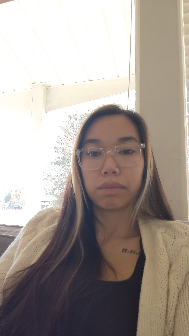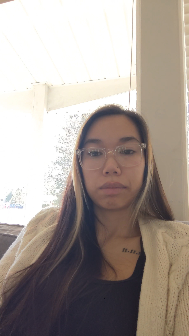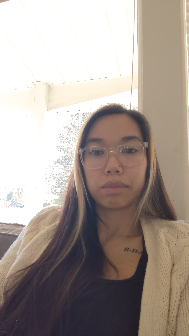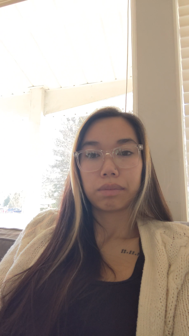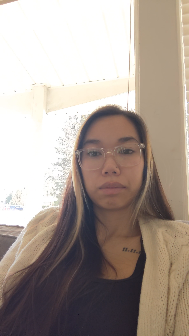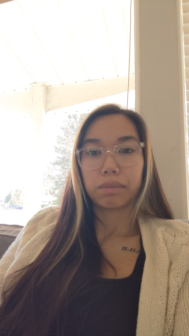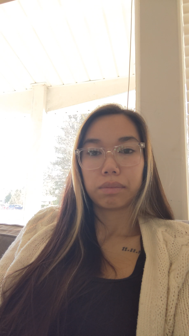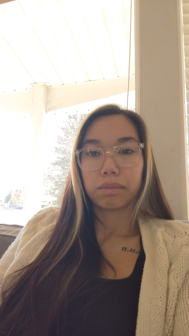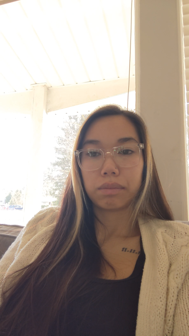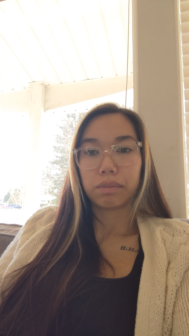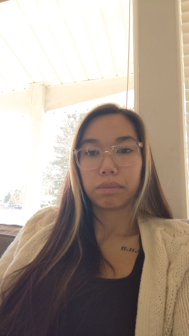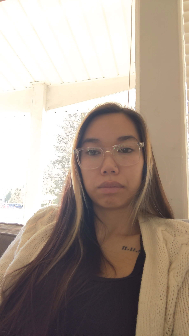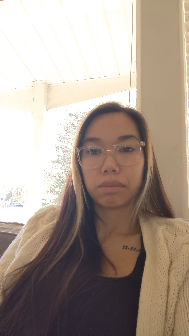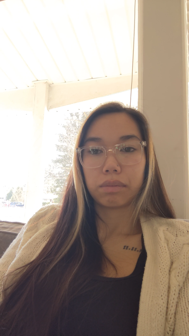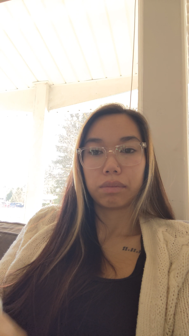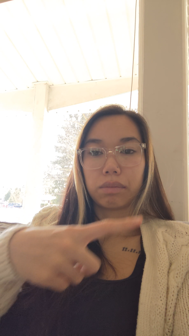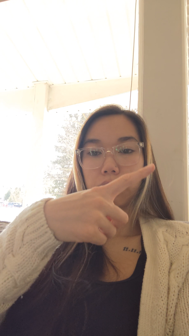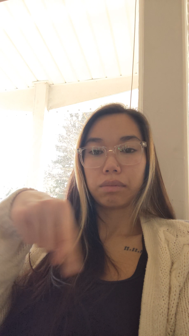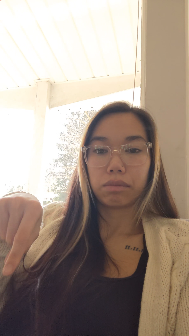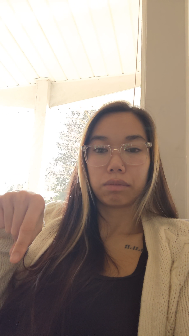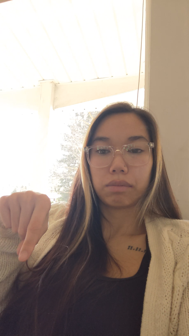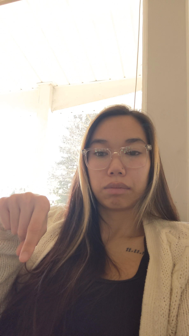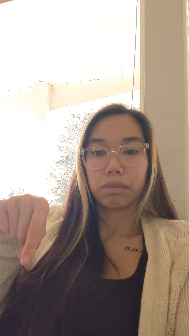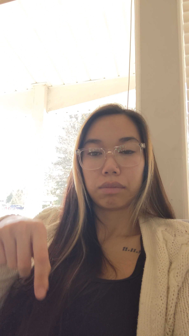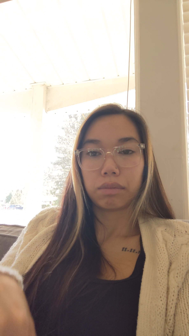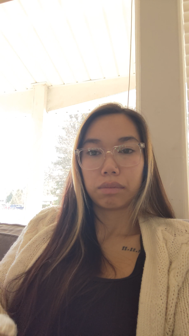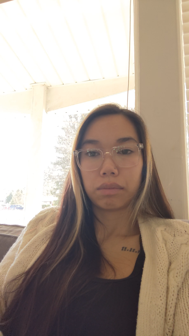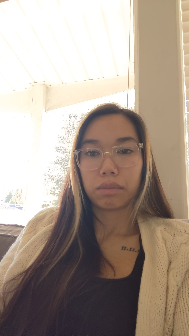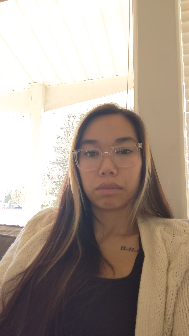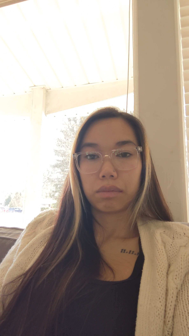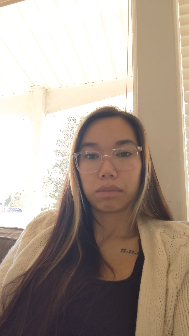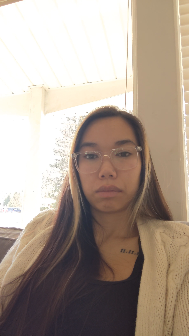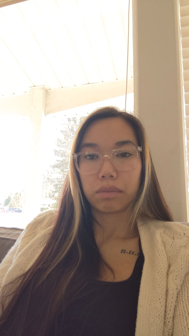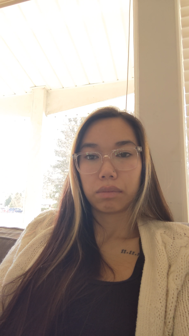cut